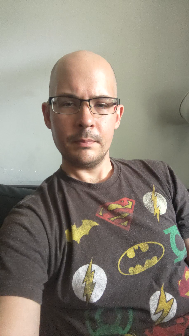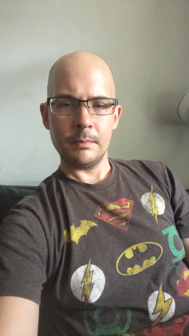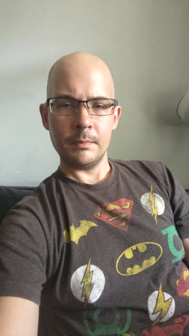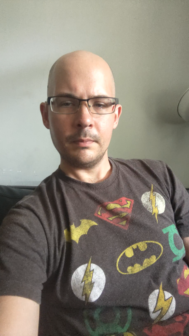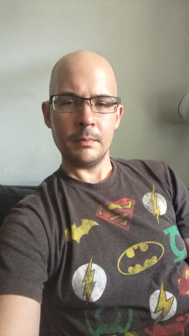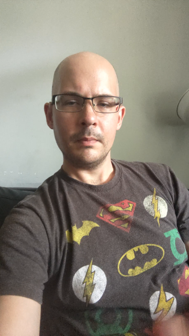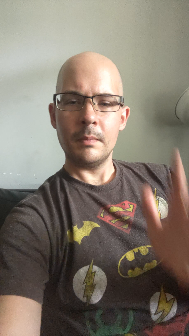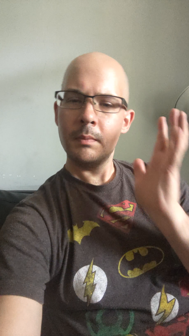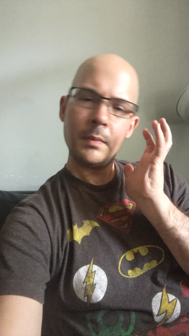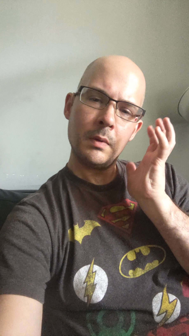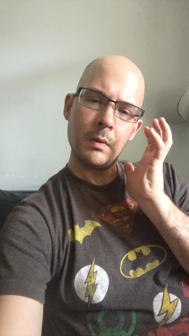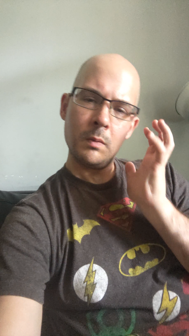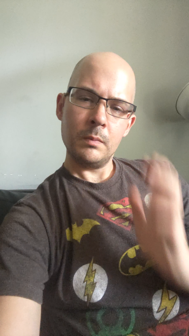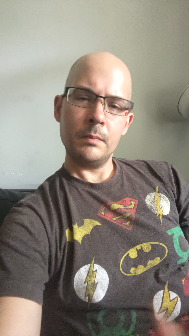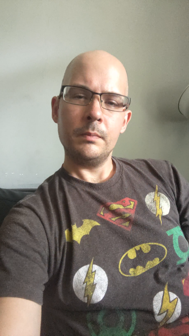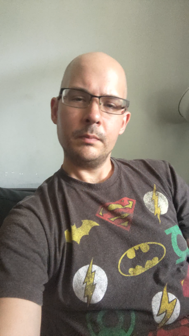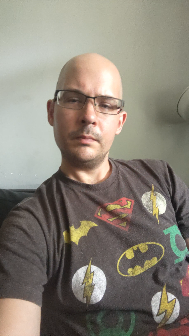pillow